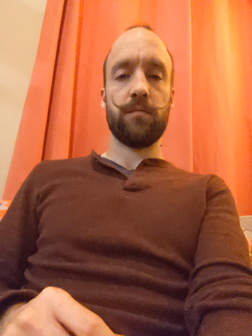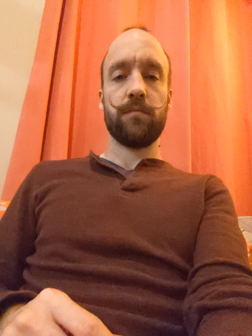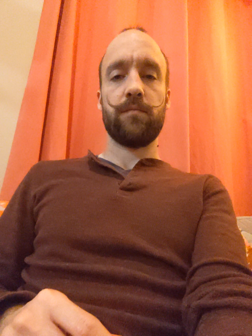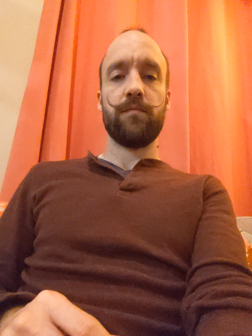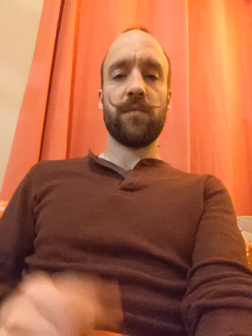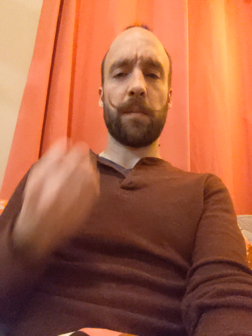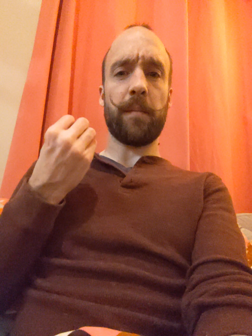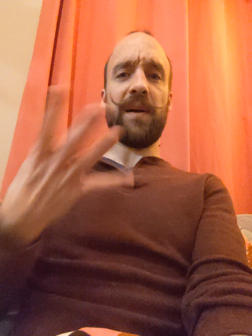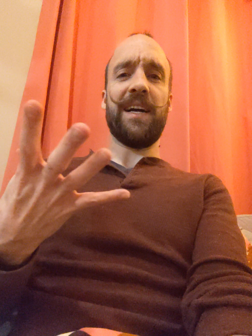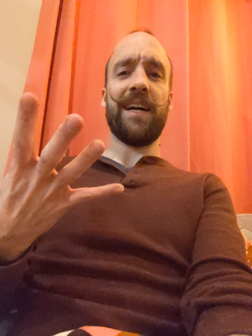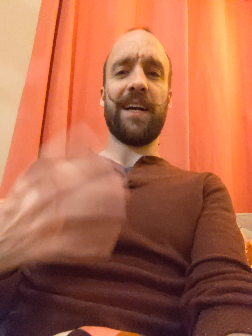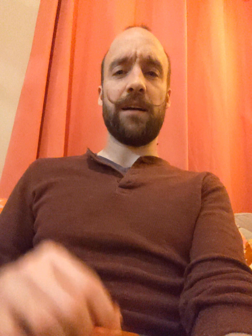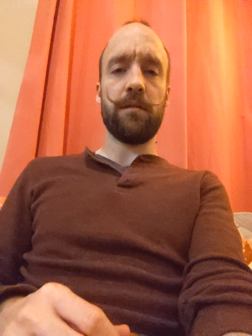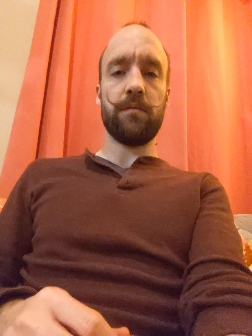many